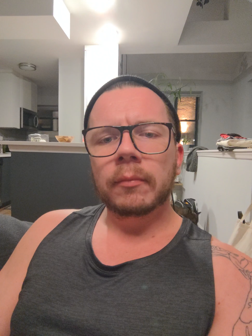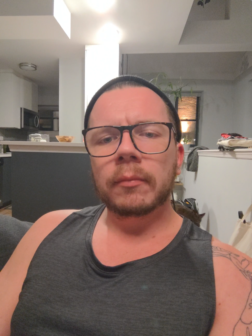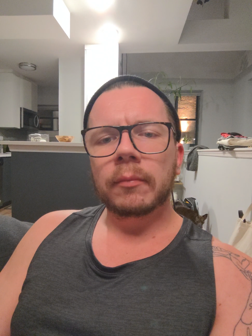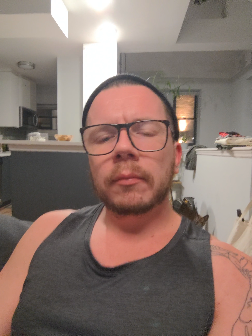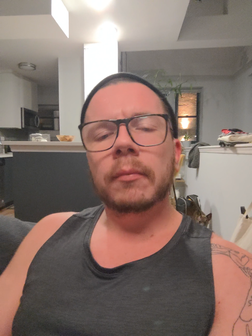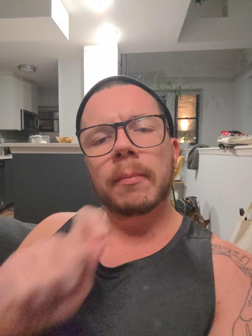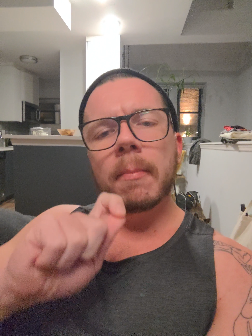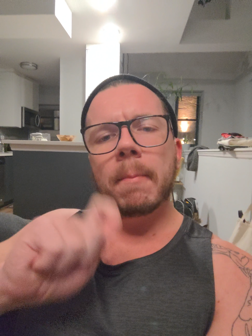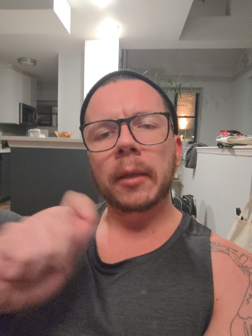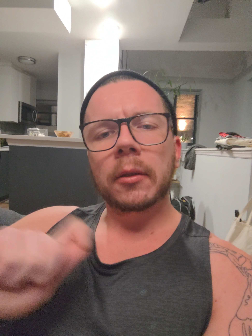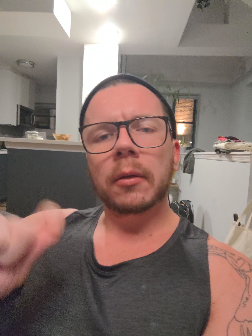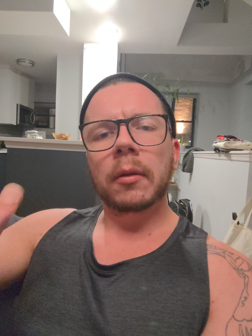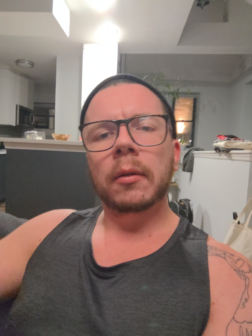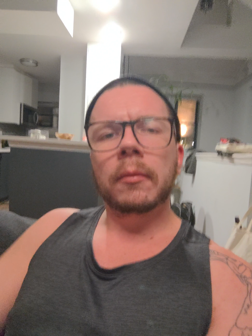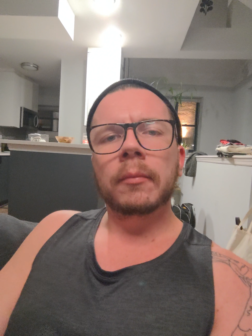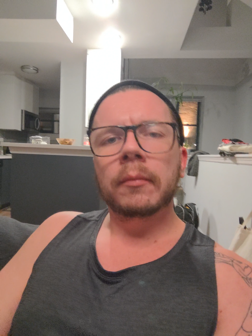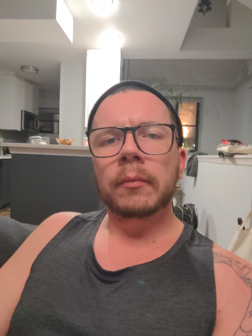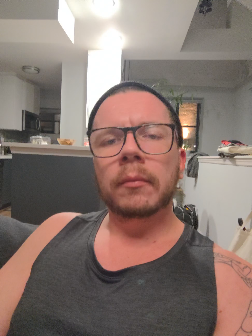pencil